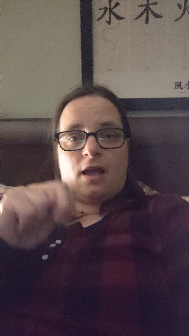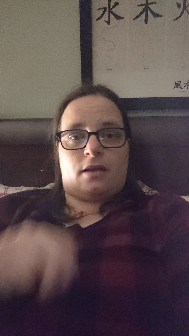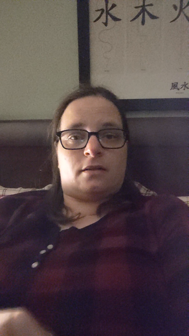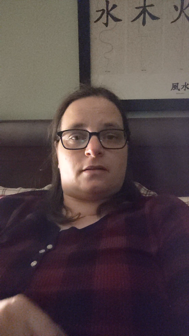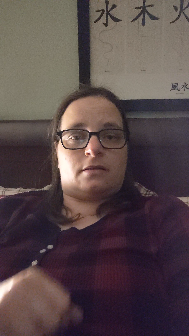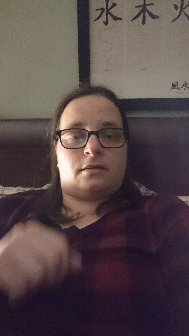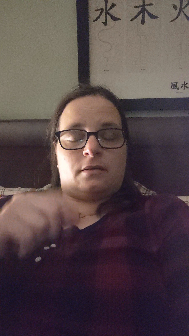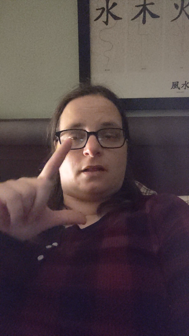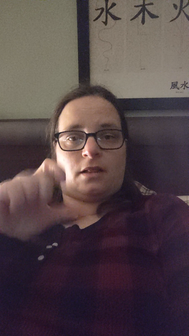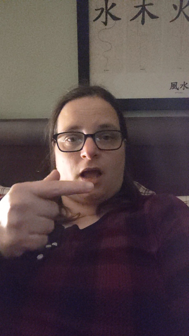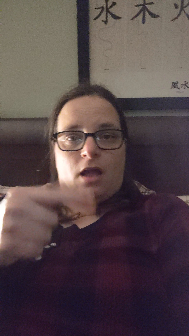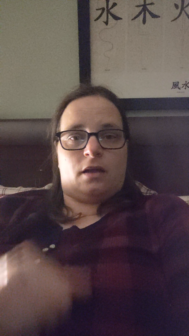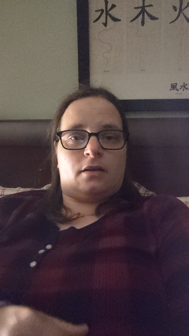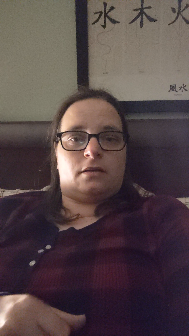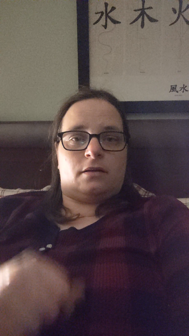leg